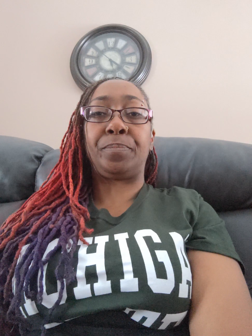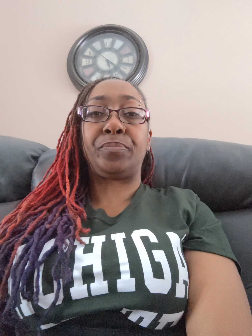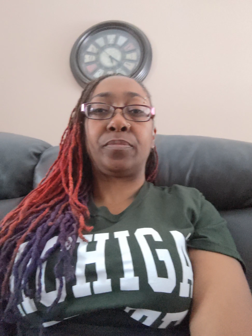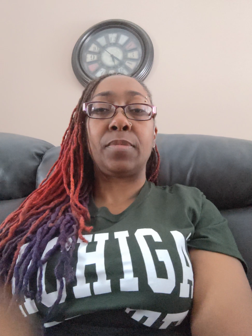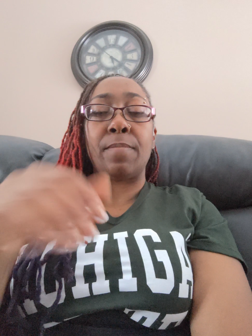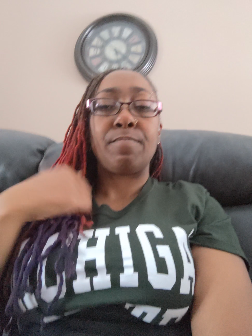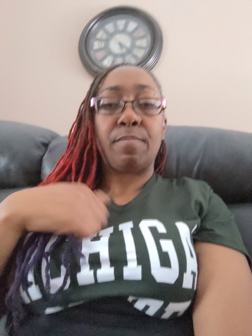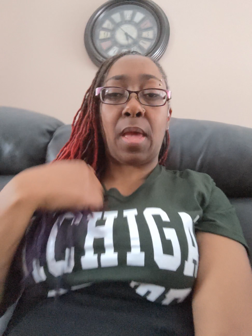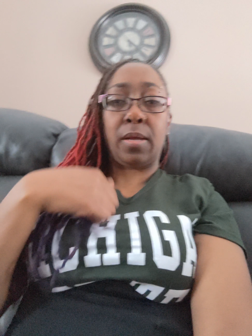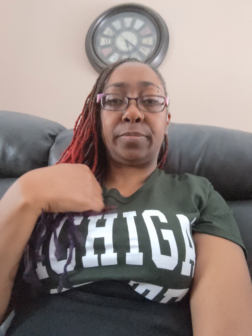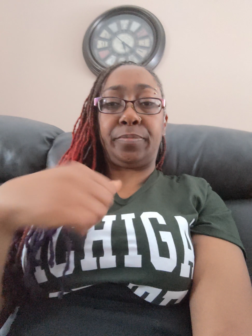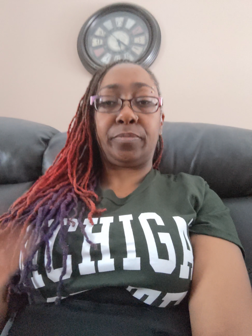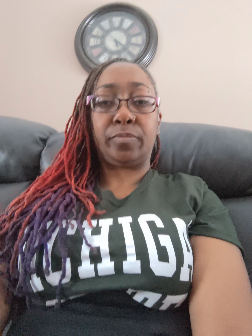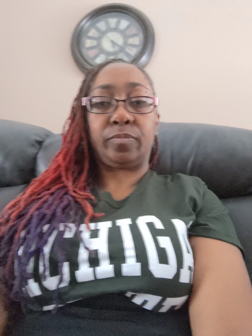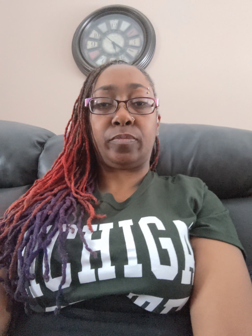bath